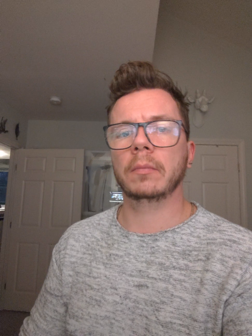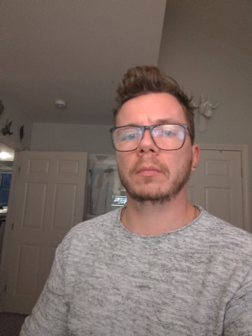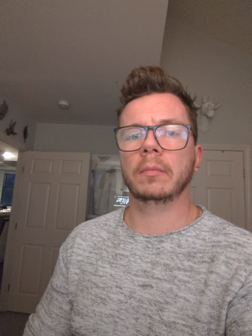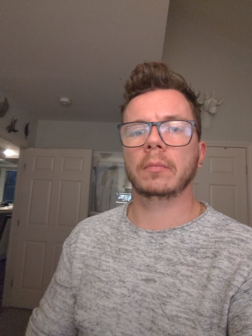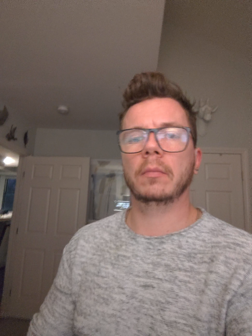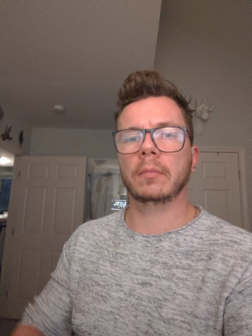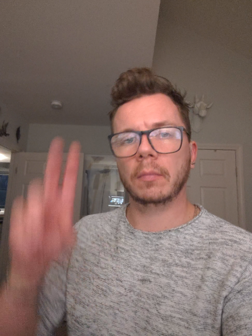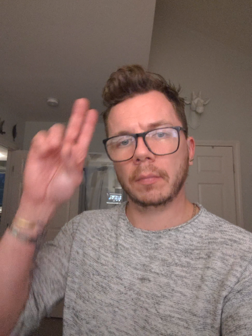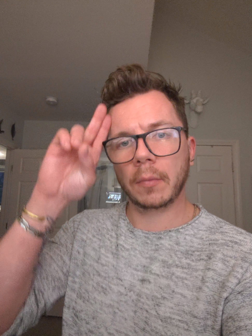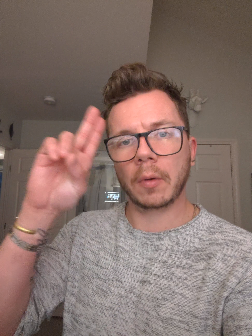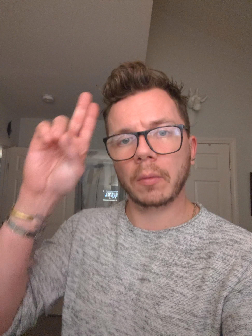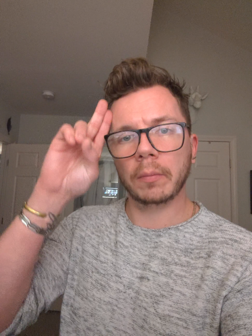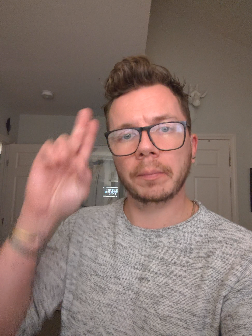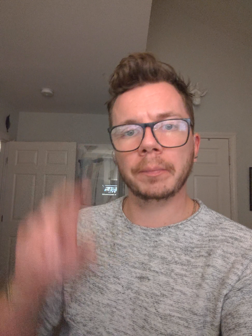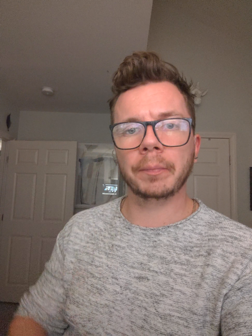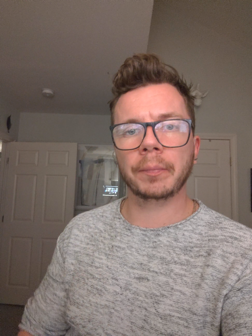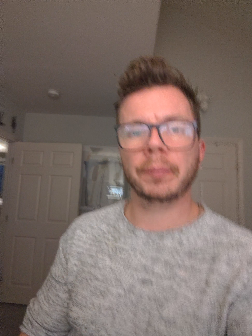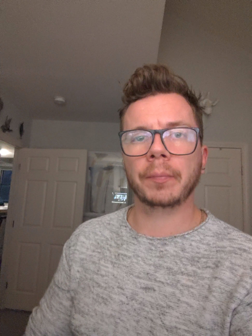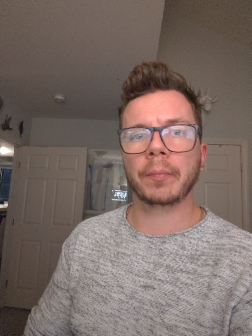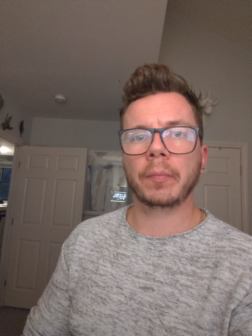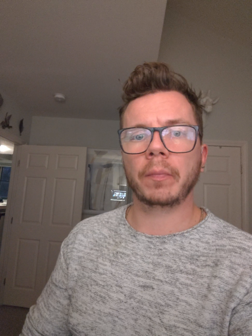uncle